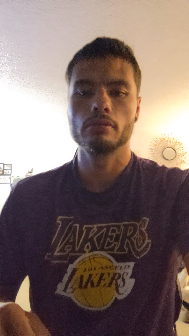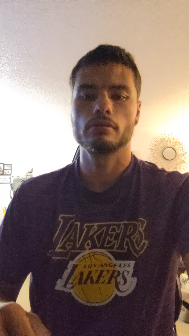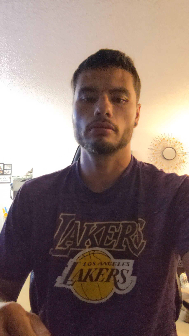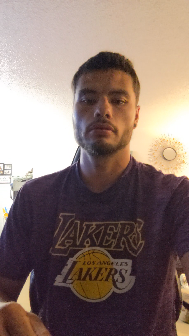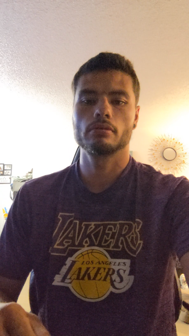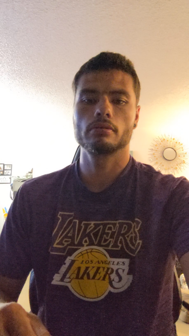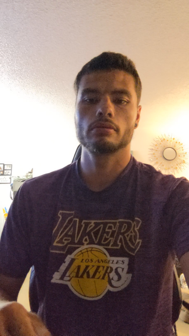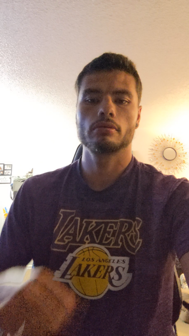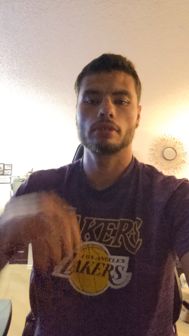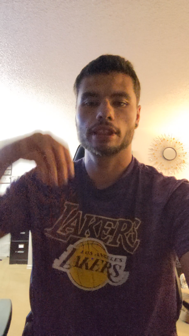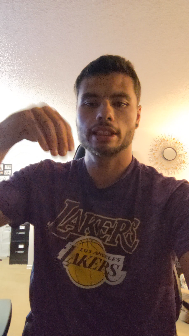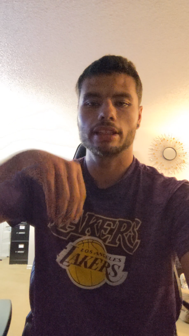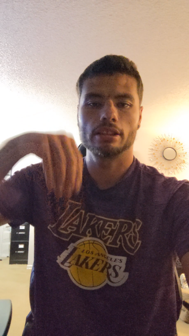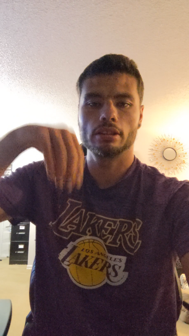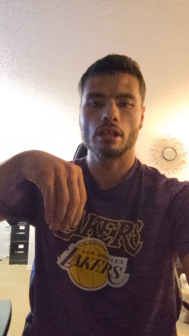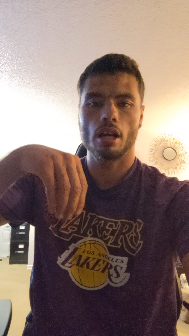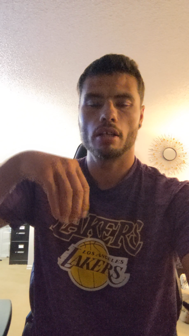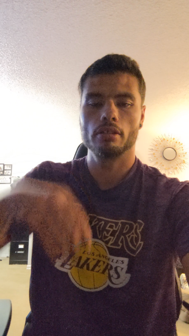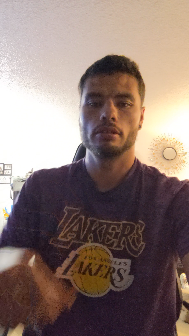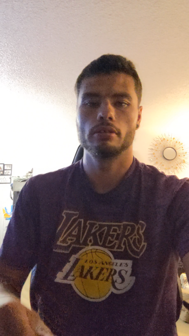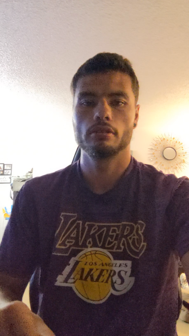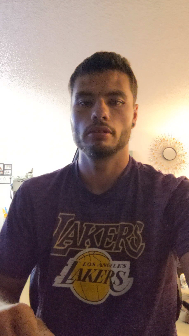inside